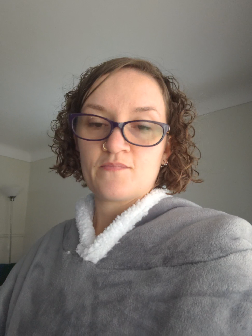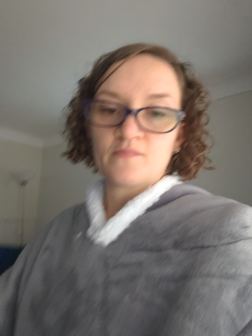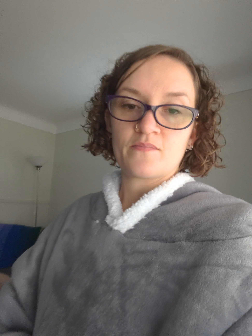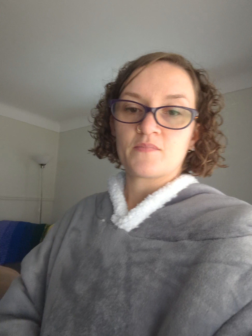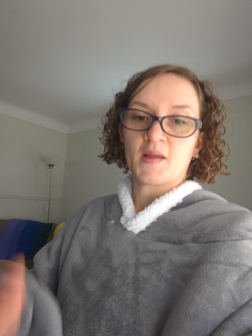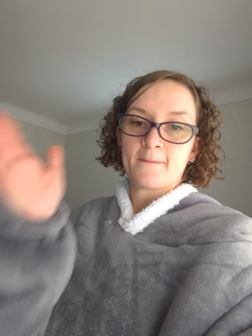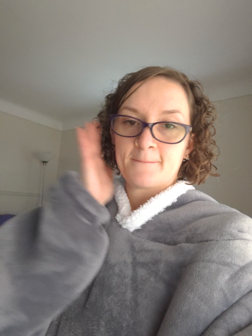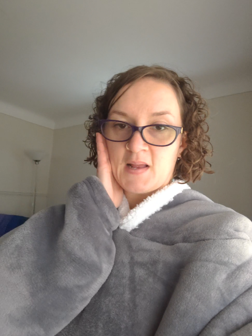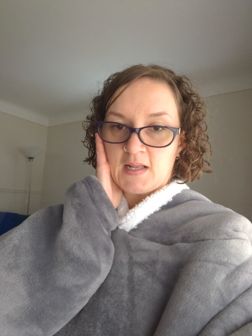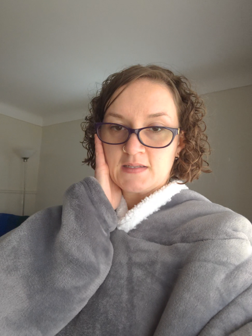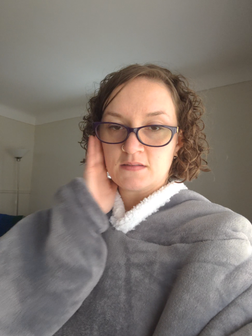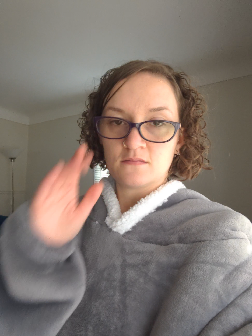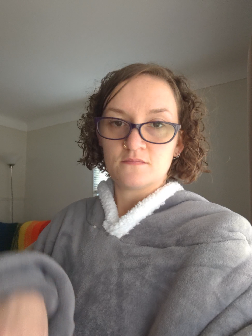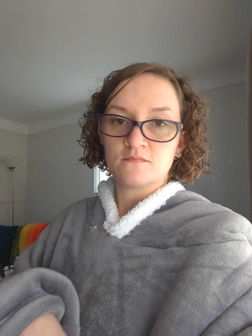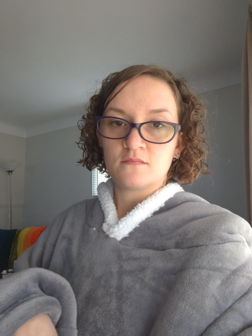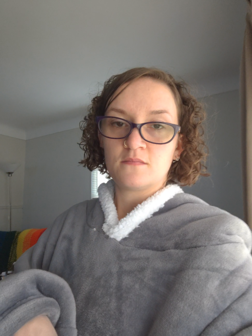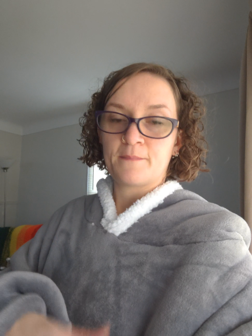bed